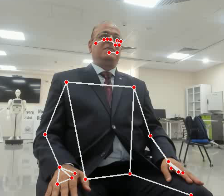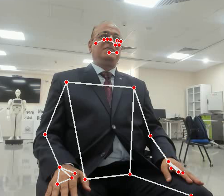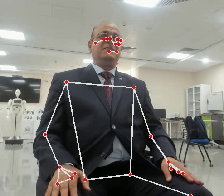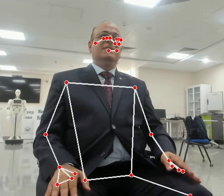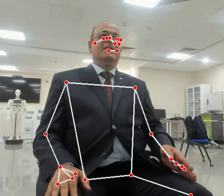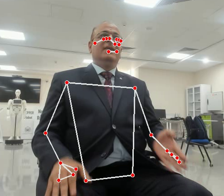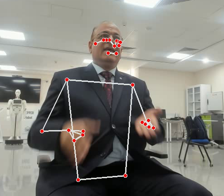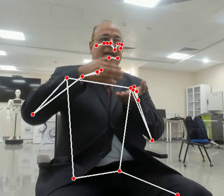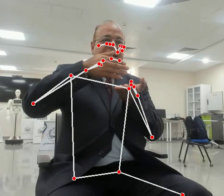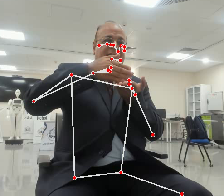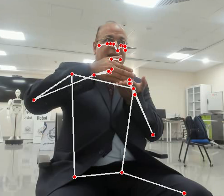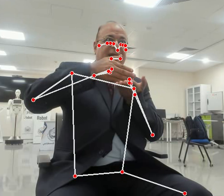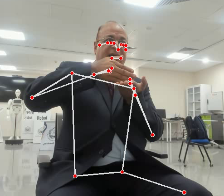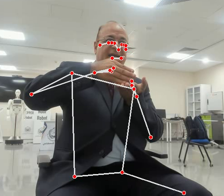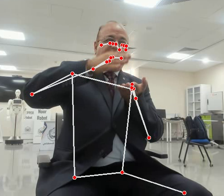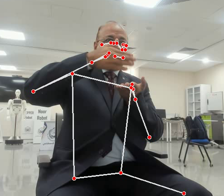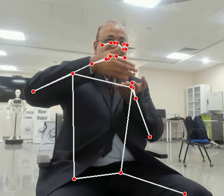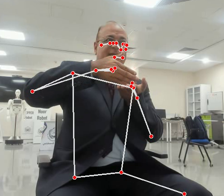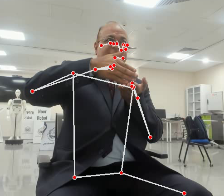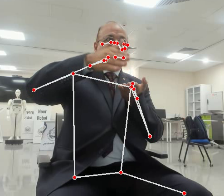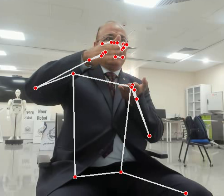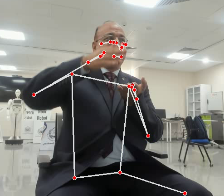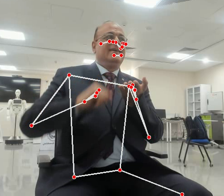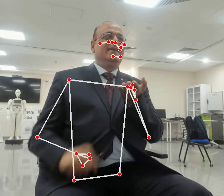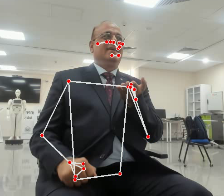hta hta